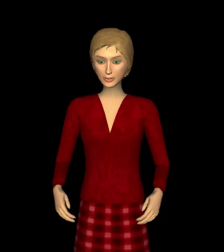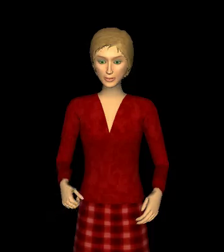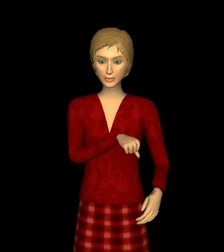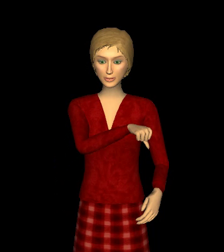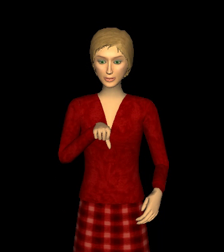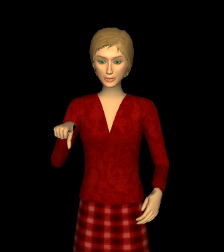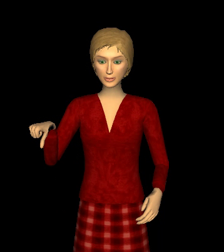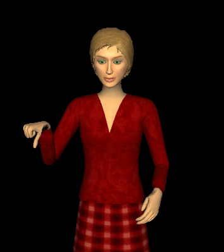يسقي